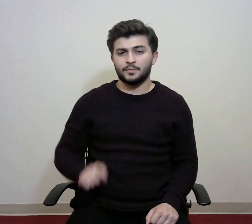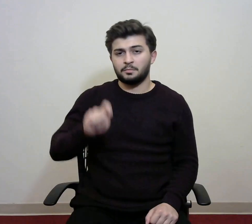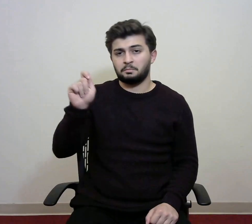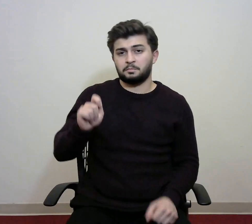bazar